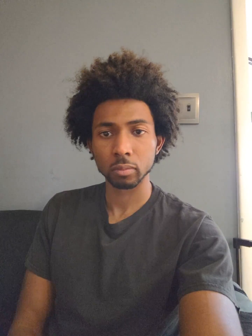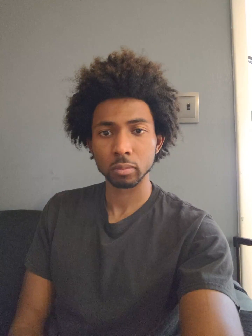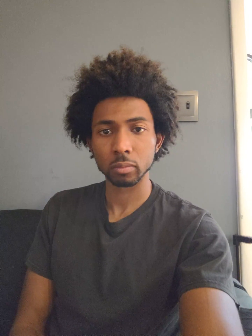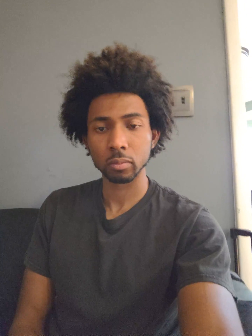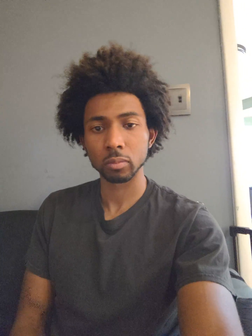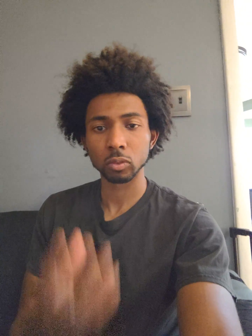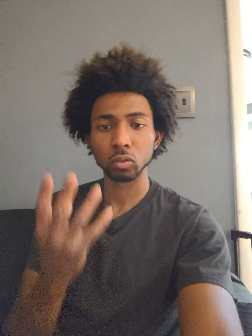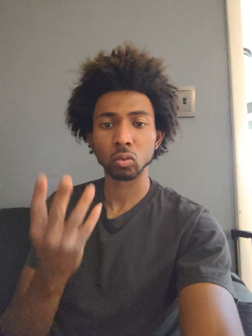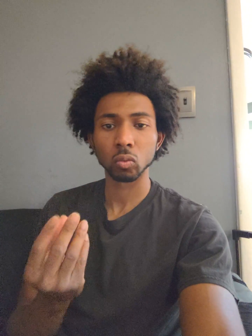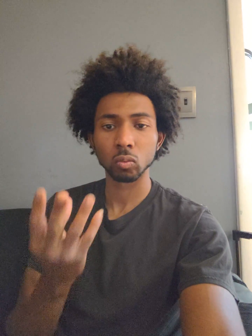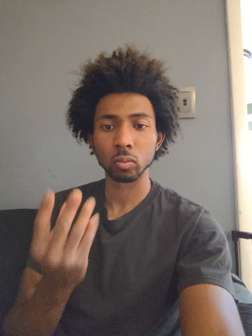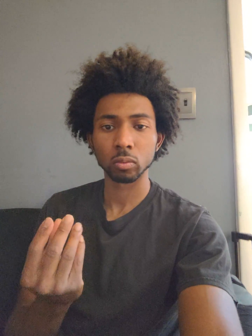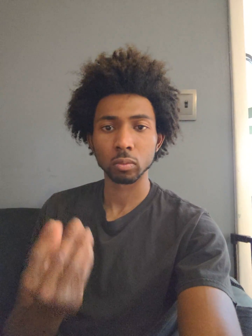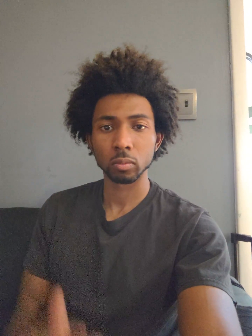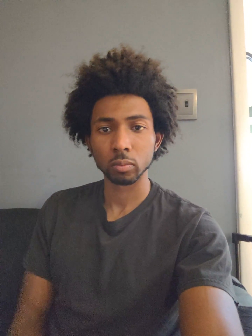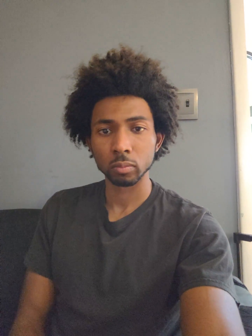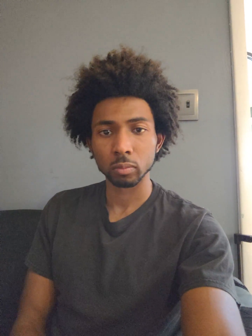gentle